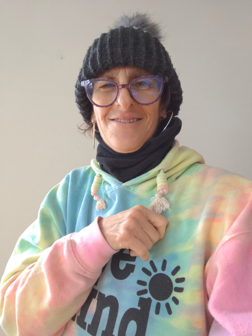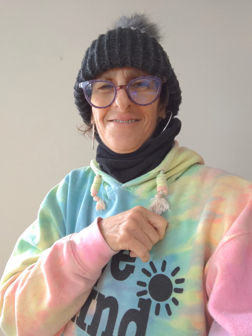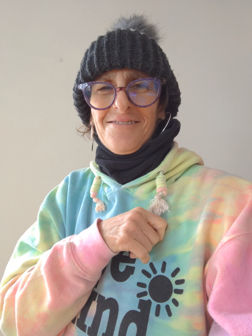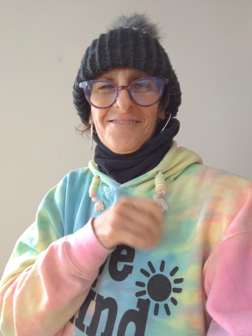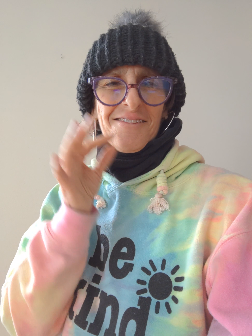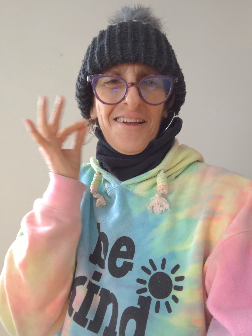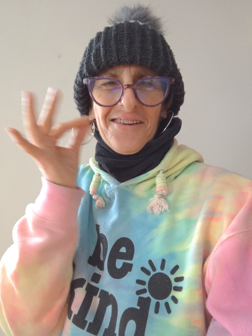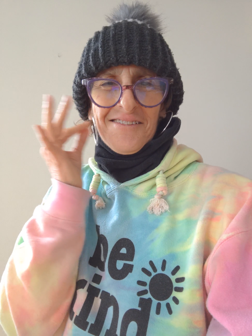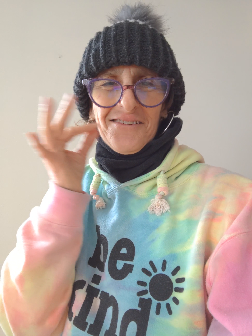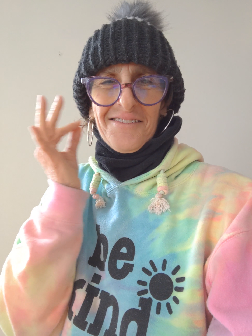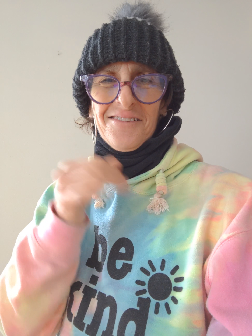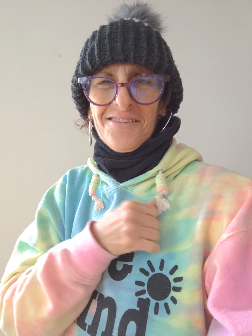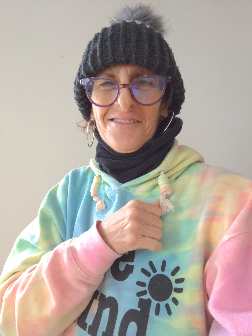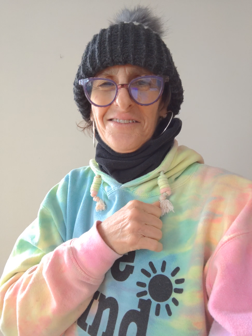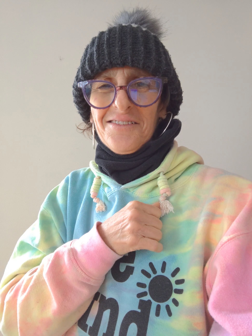cat